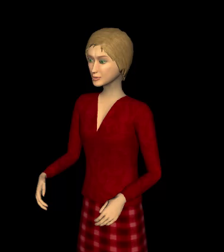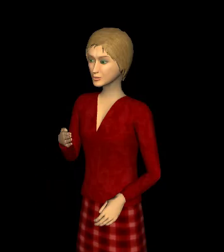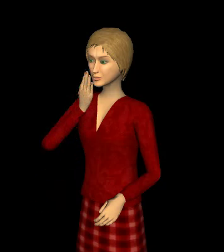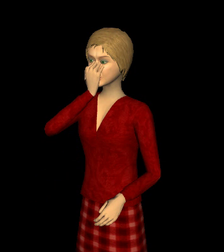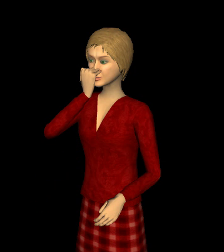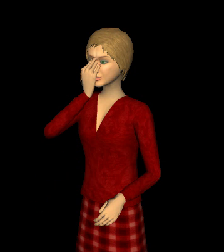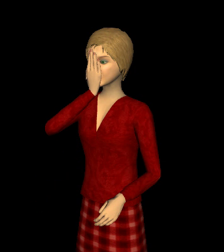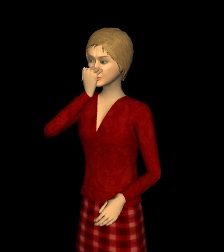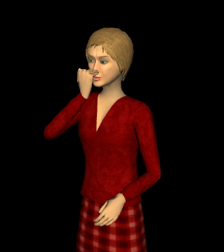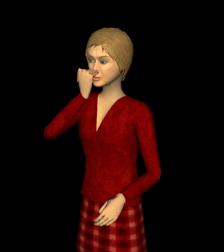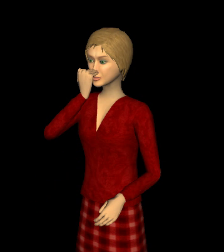فبراير